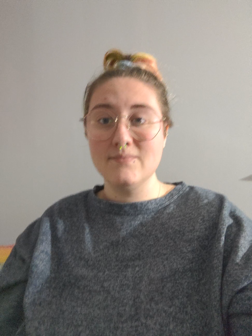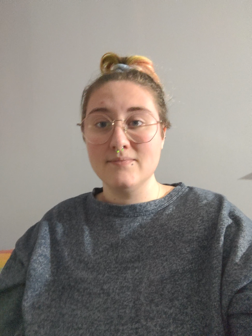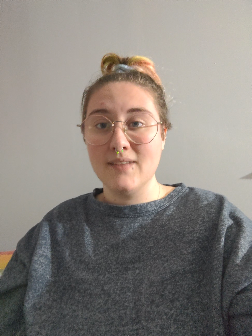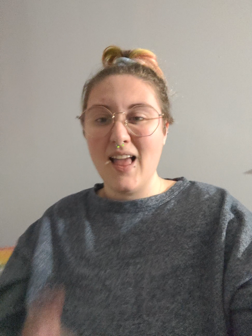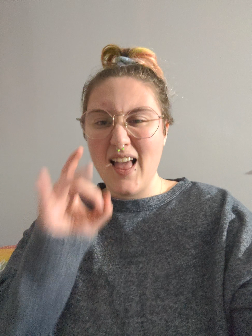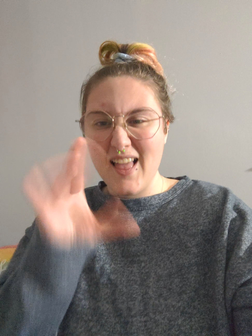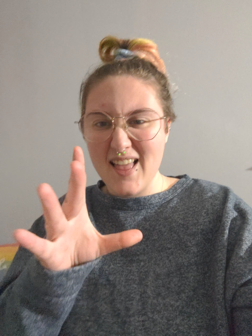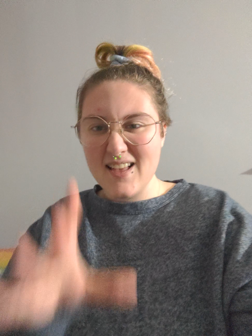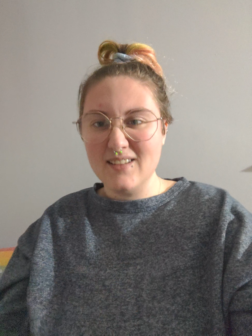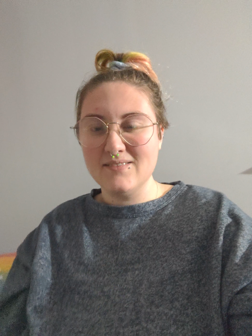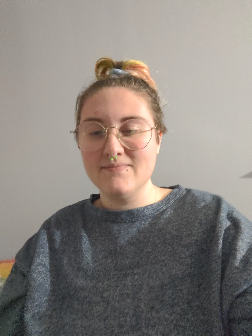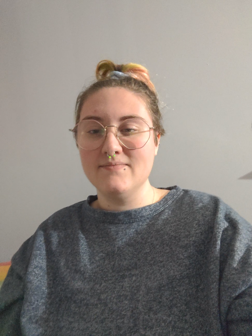hate